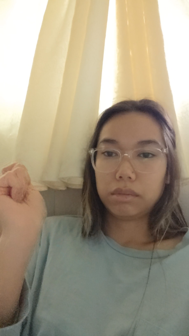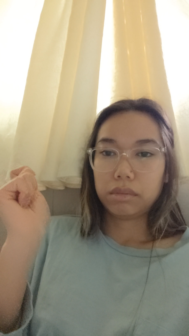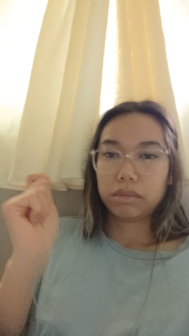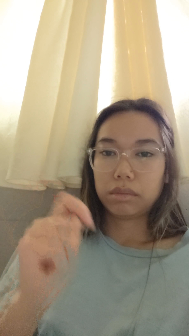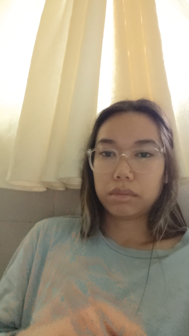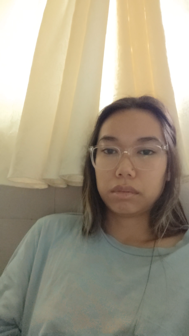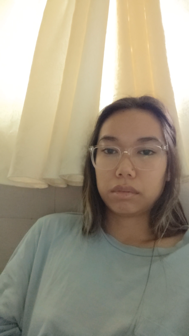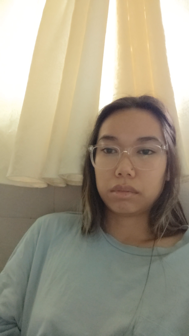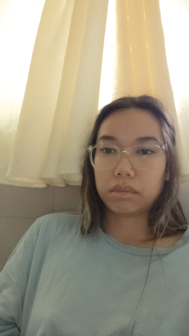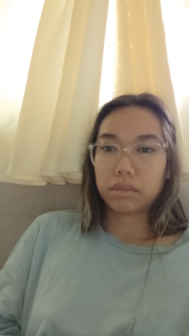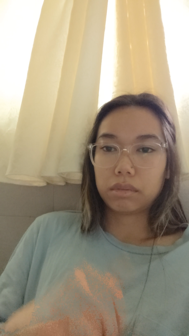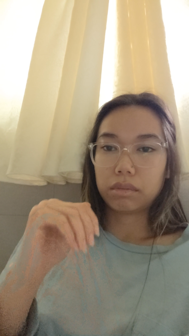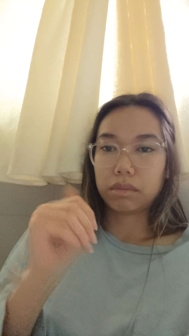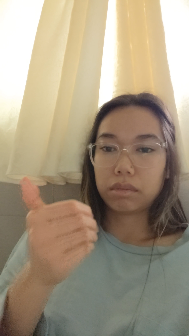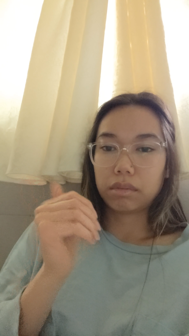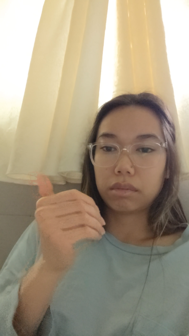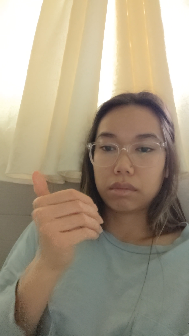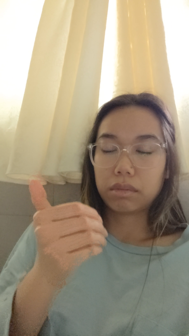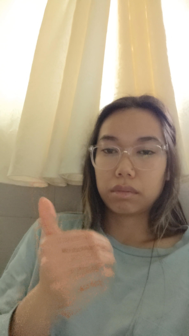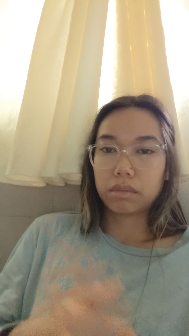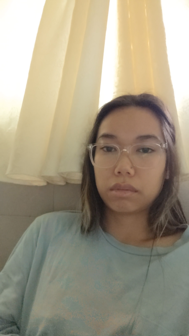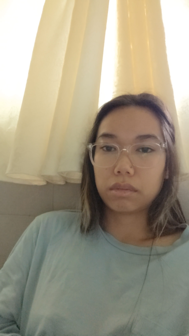how